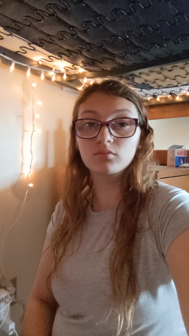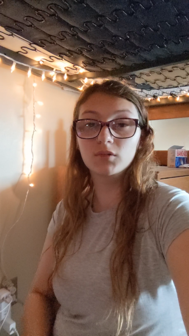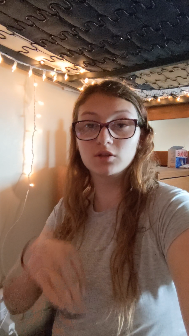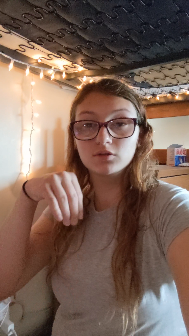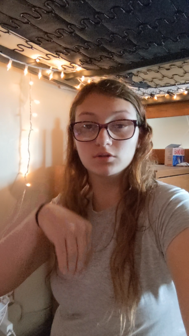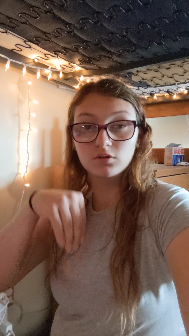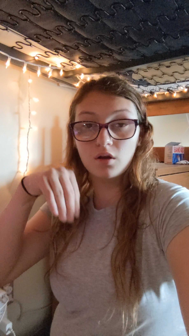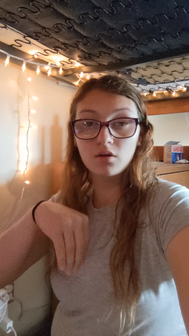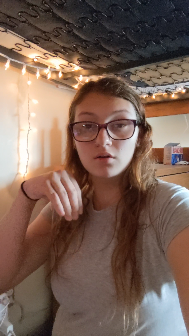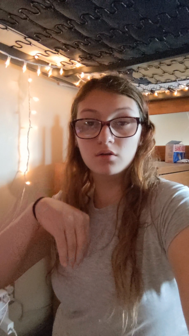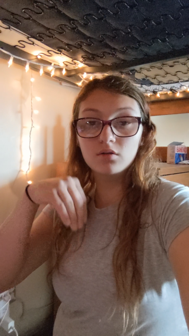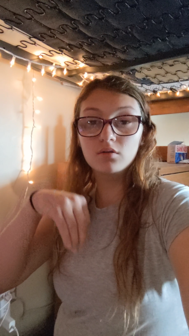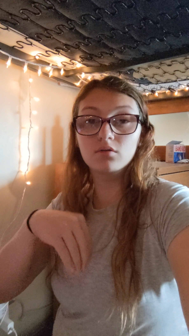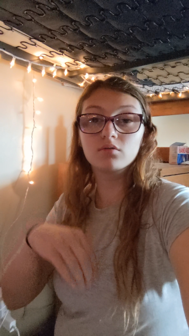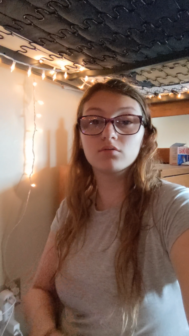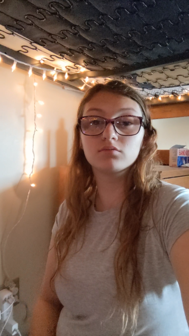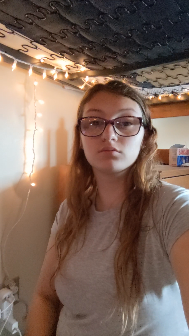inside